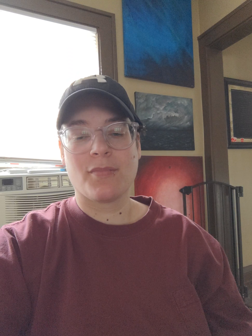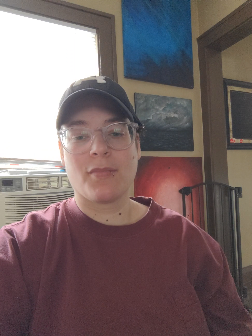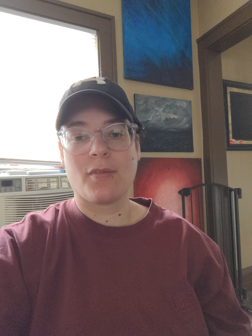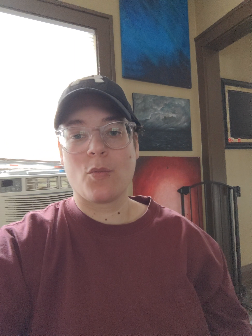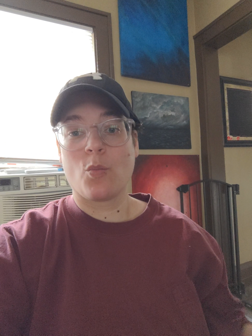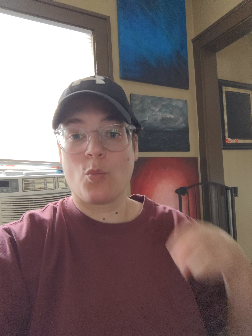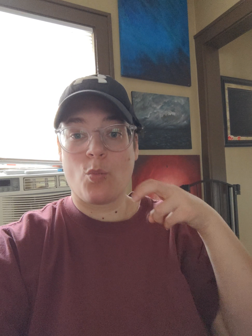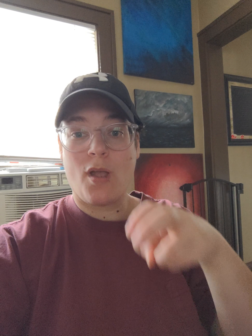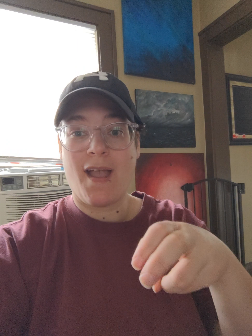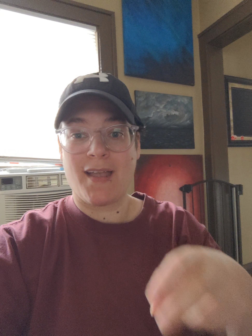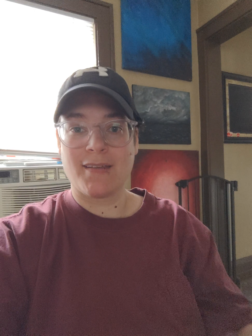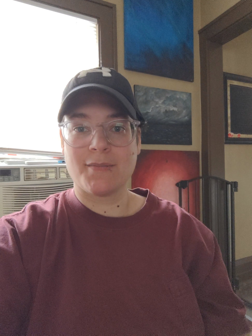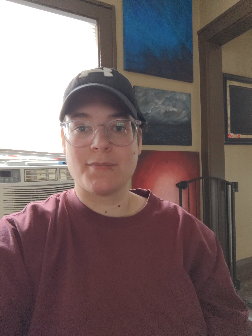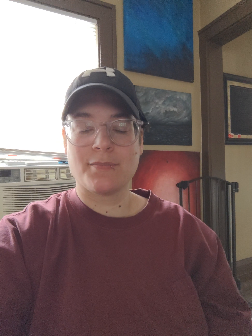ride